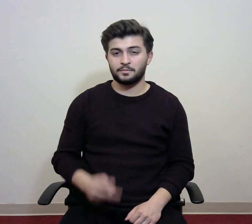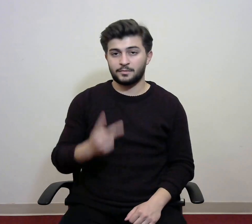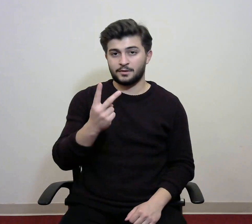ıkı